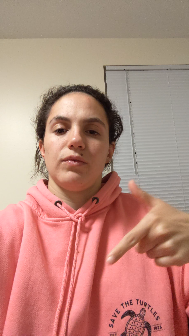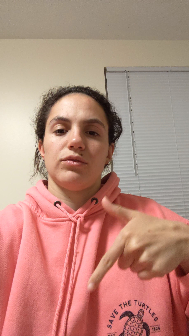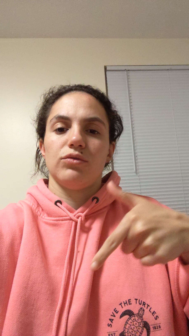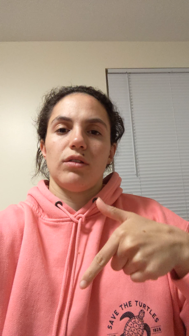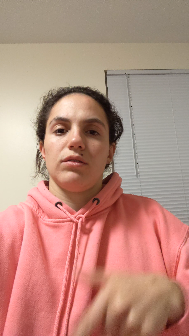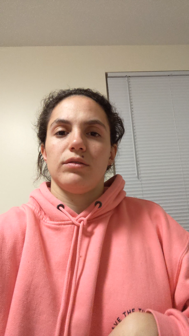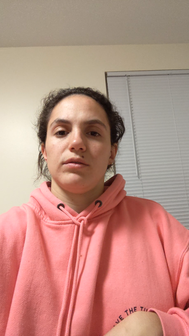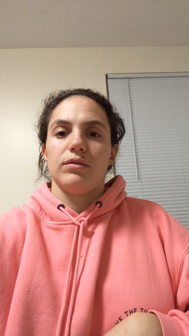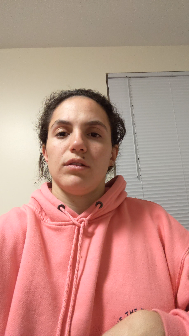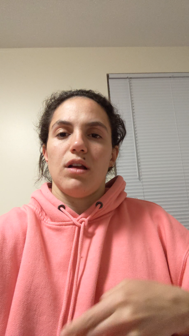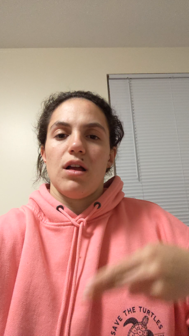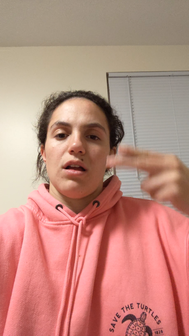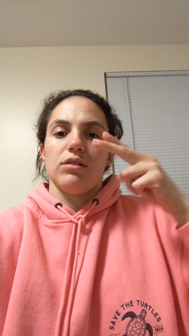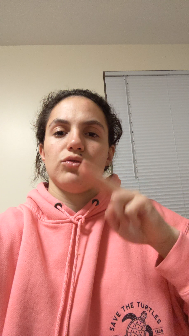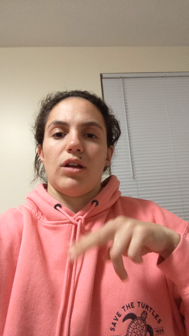high chair